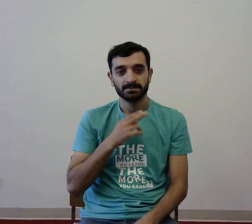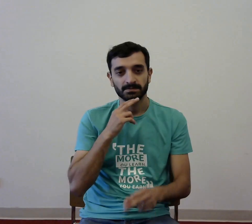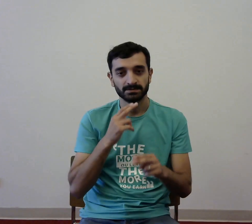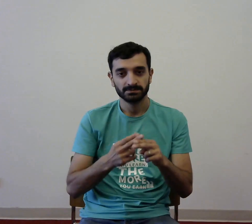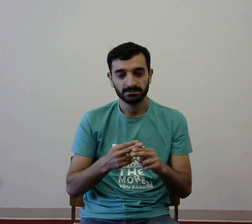bacı